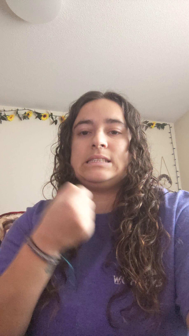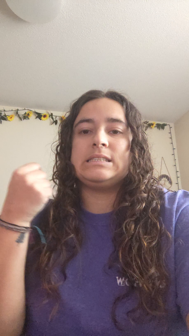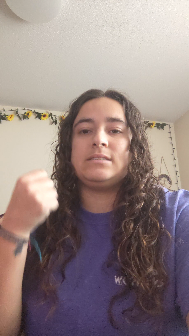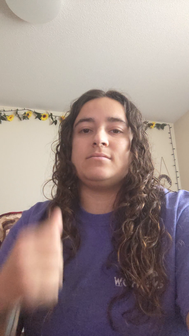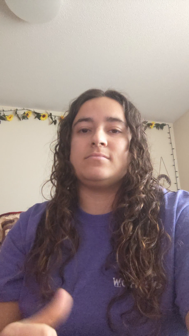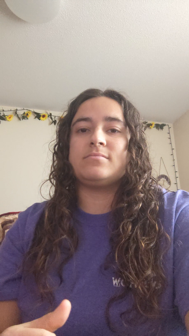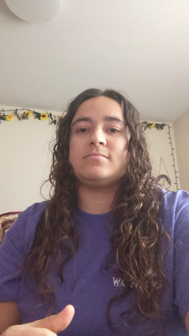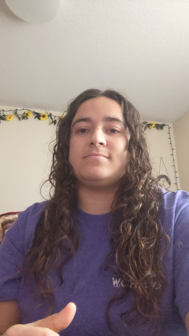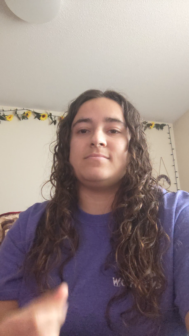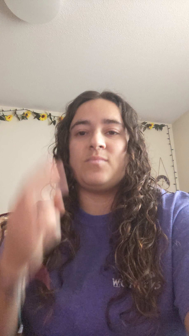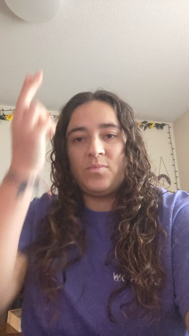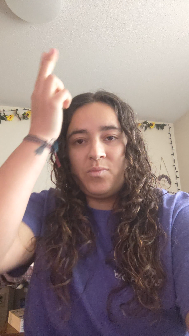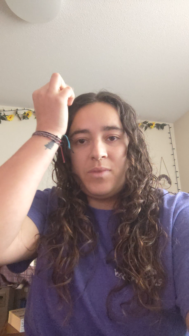rabbit